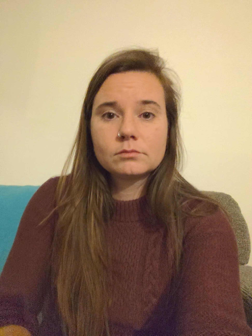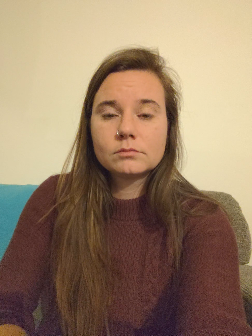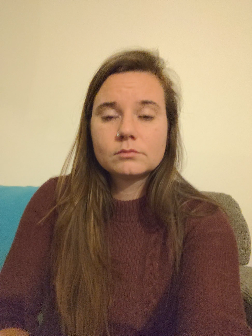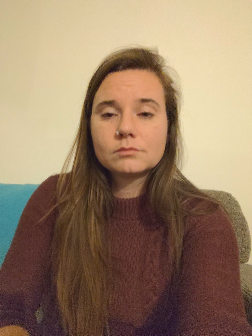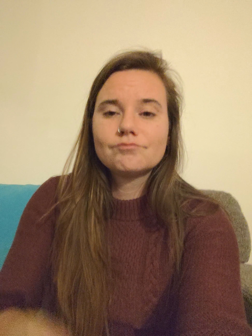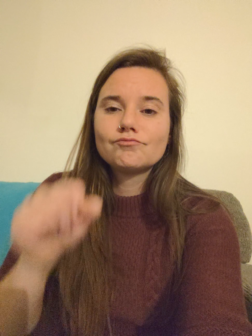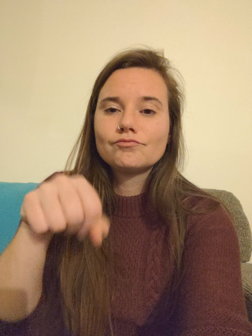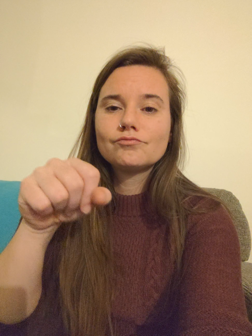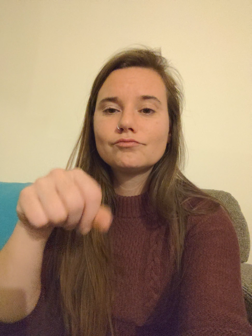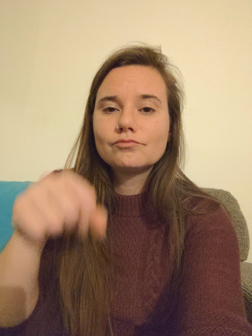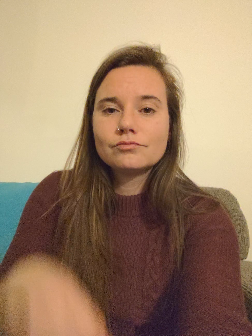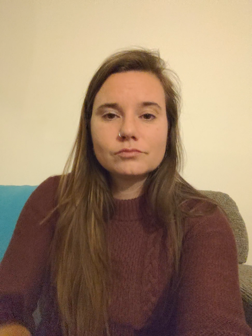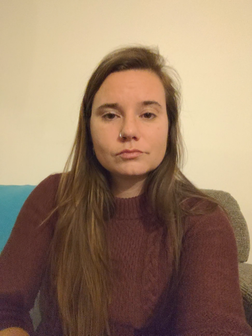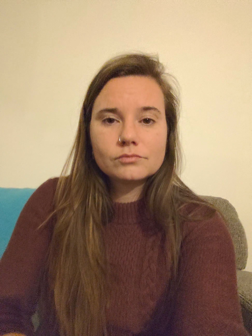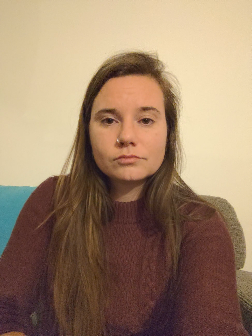yes